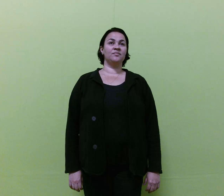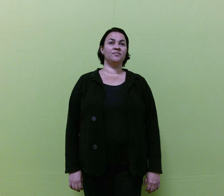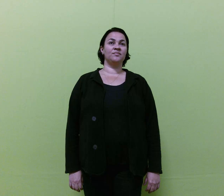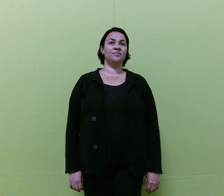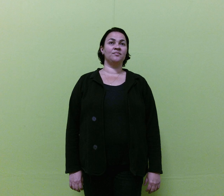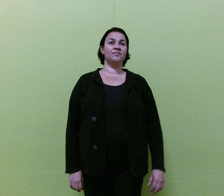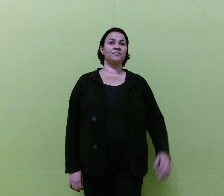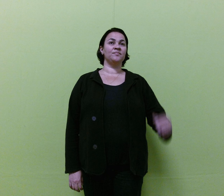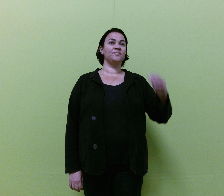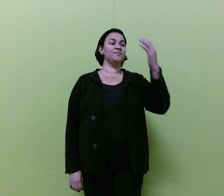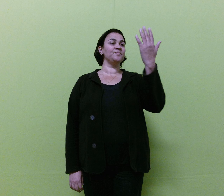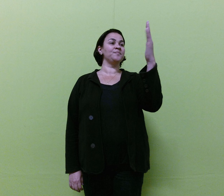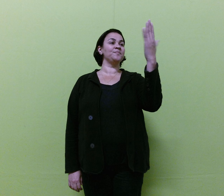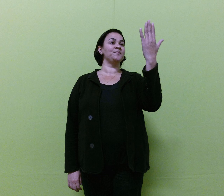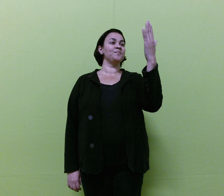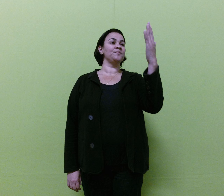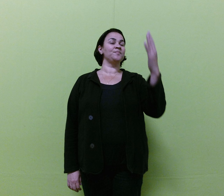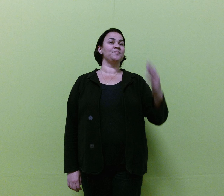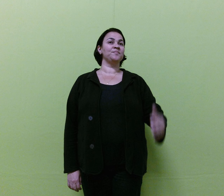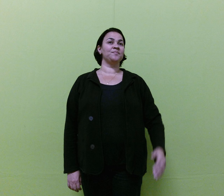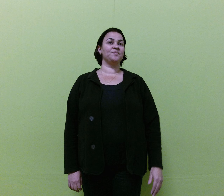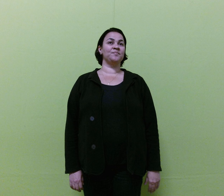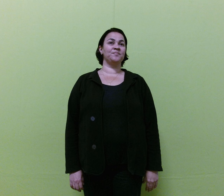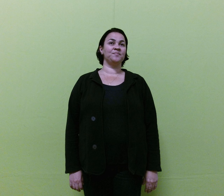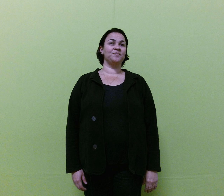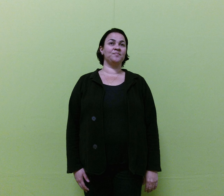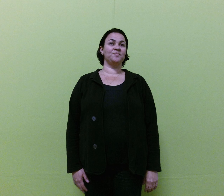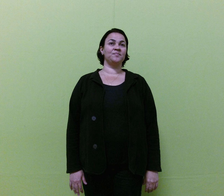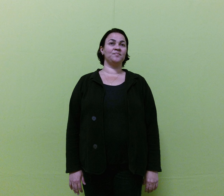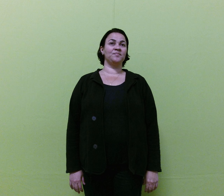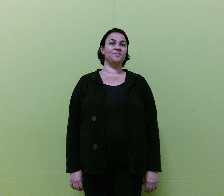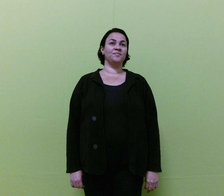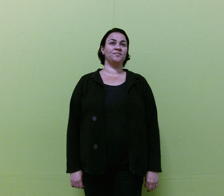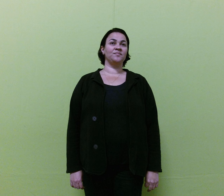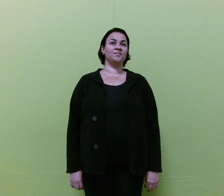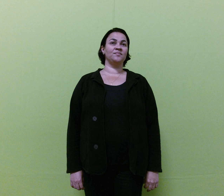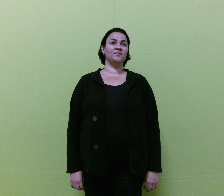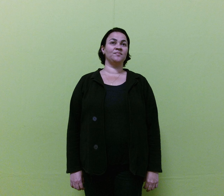espelho